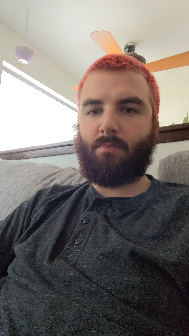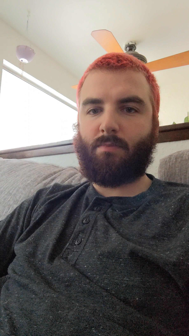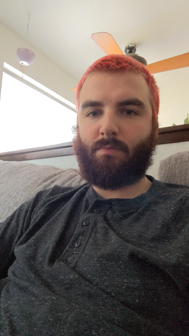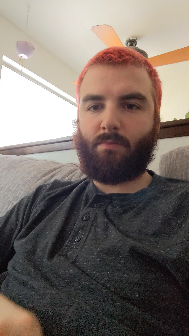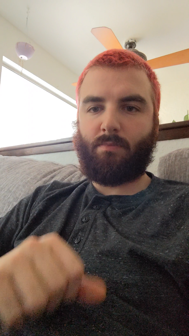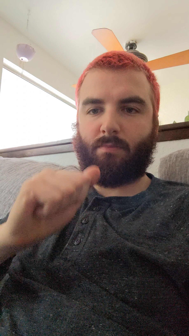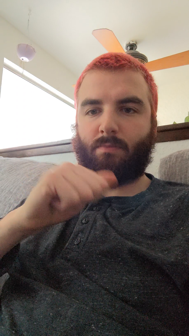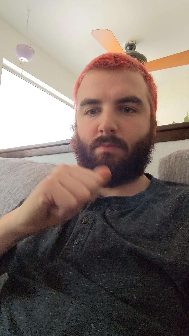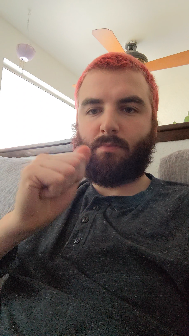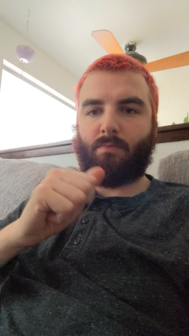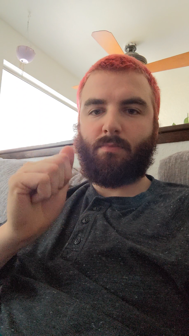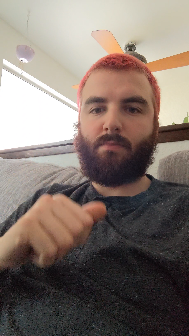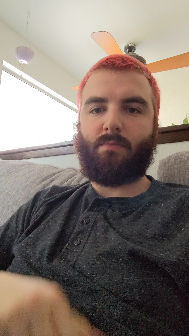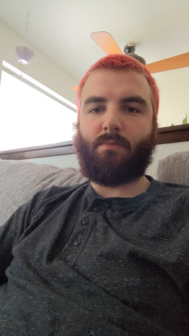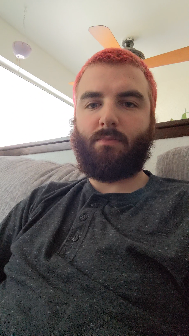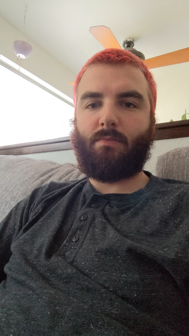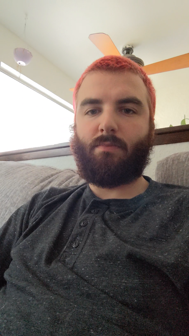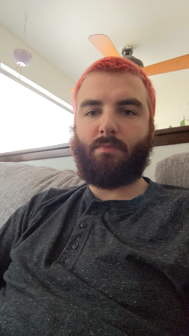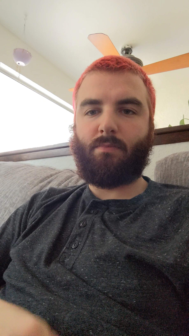rock